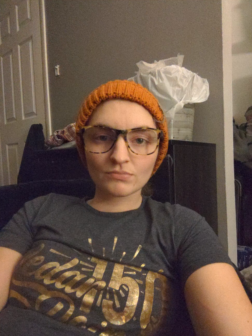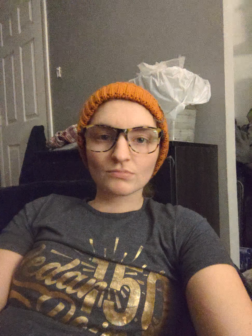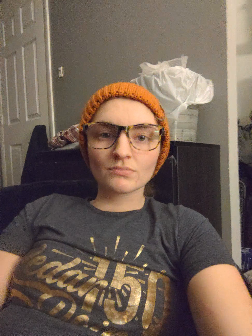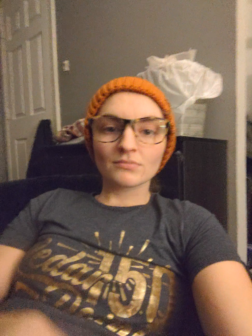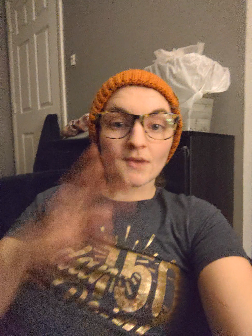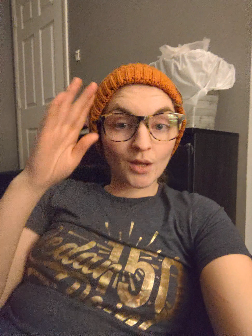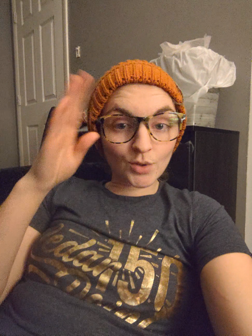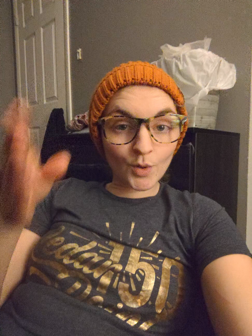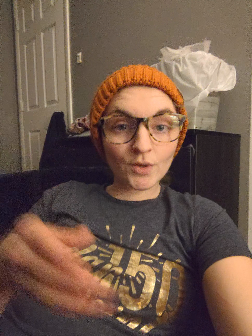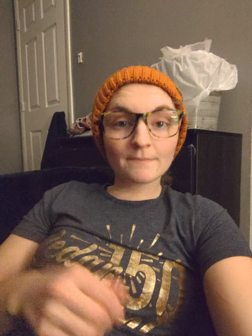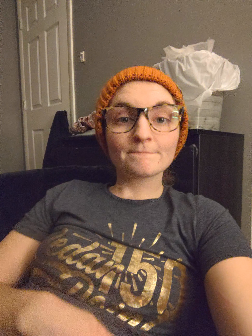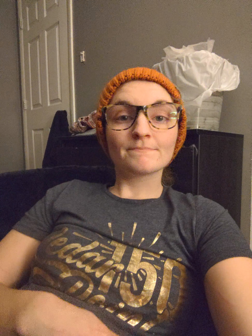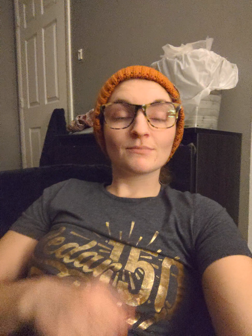hello